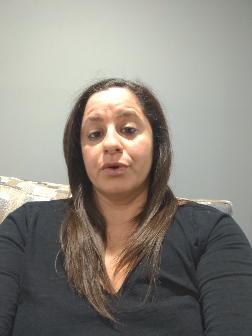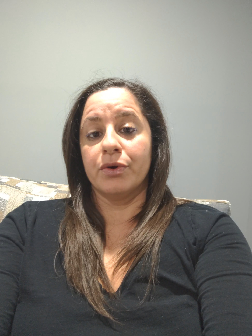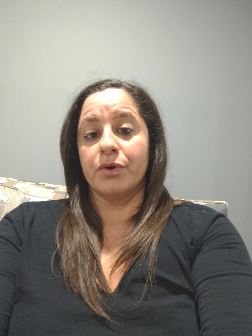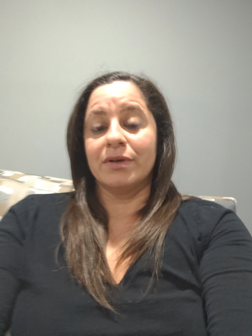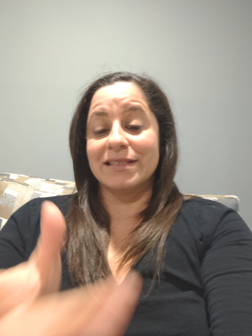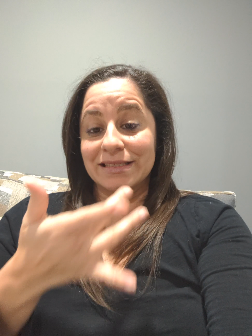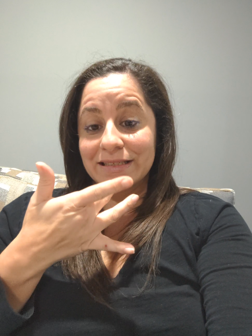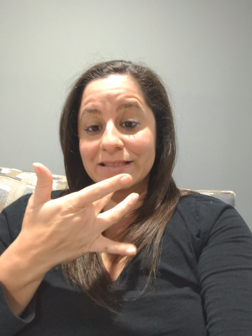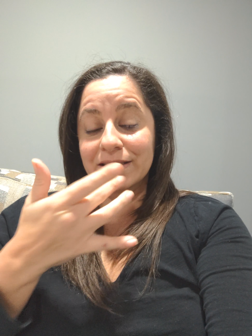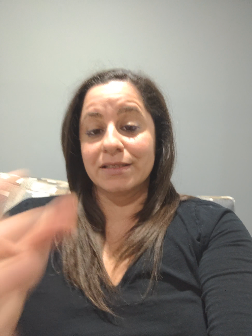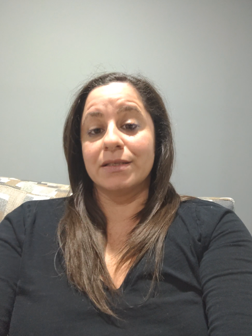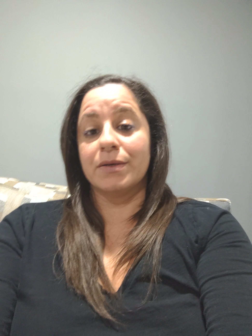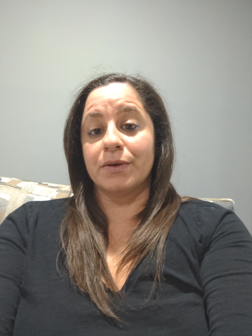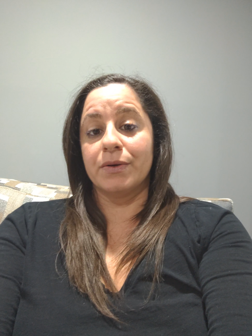taste